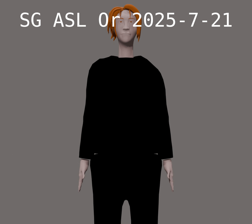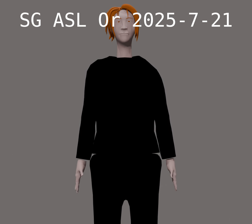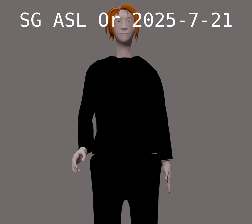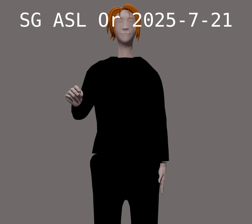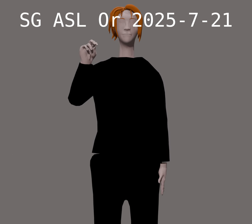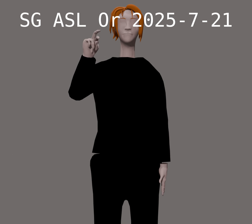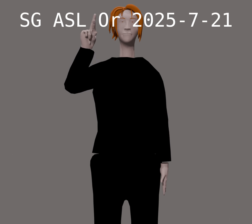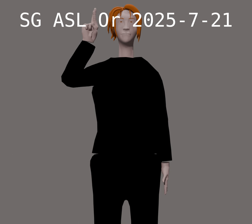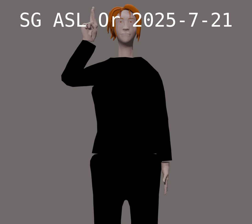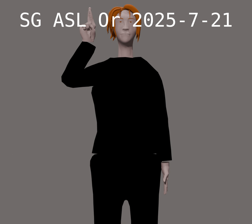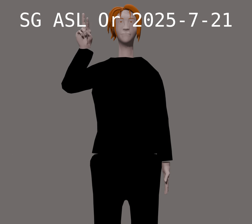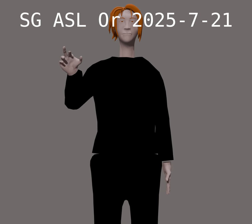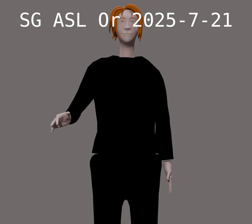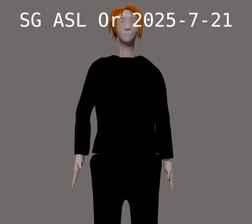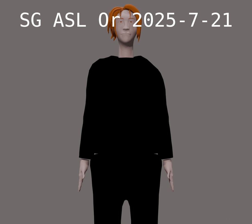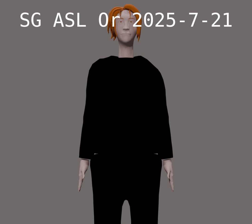Or